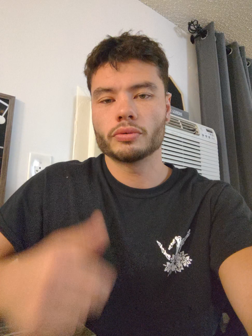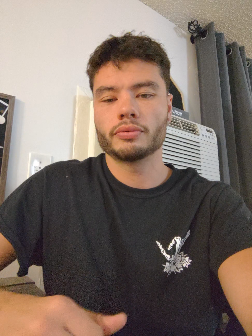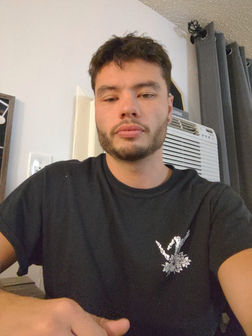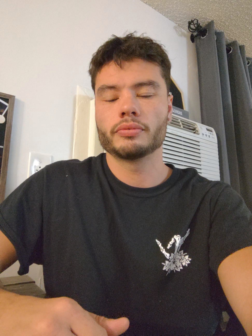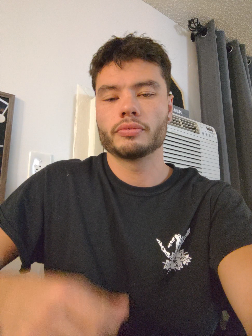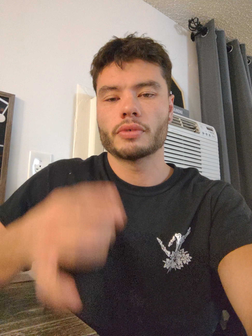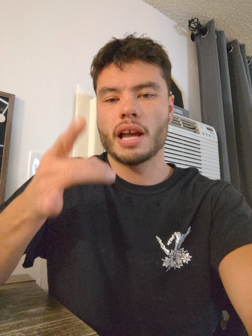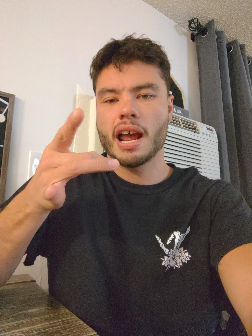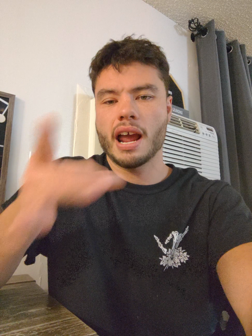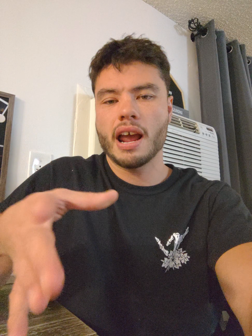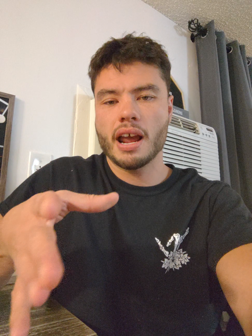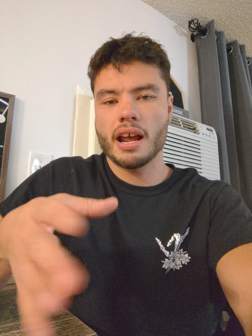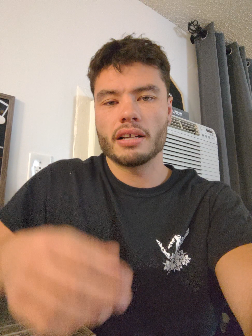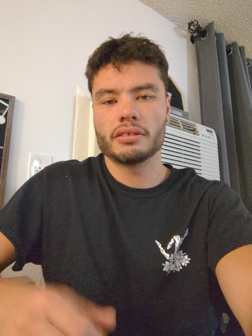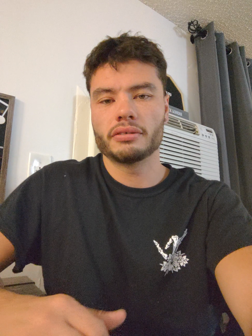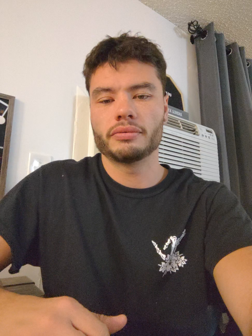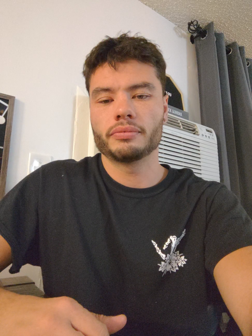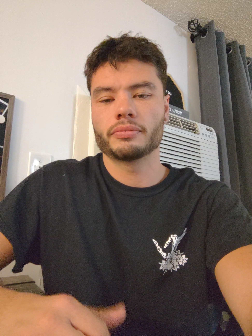hate